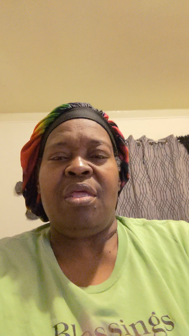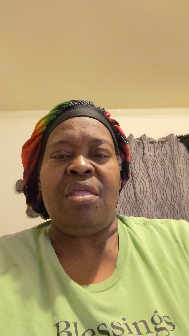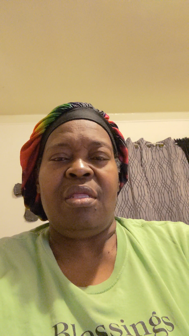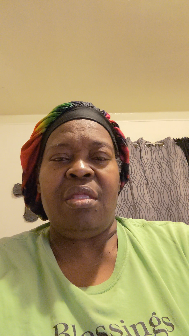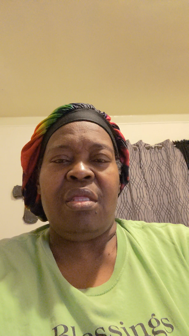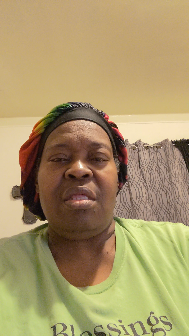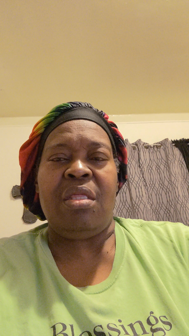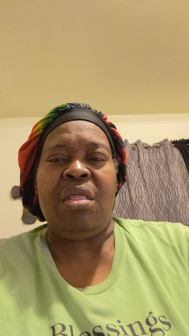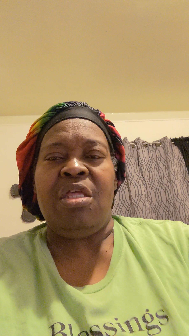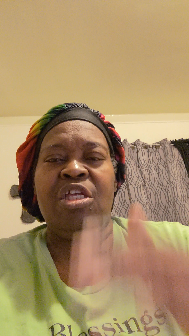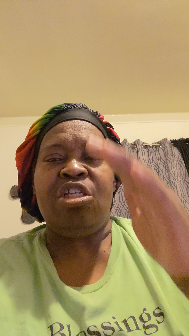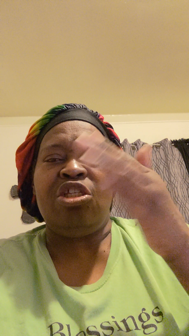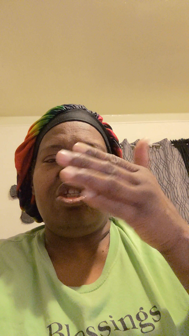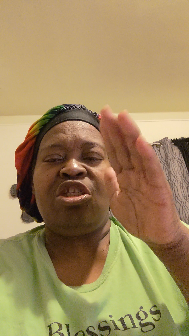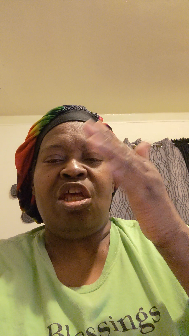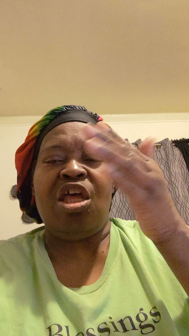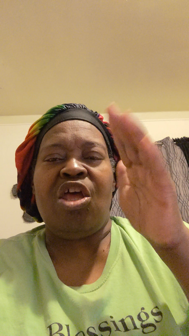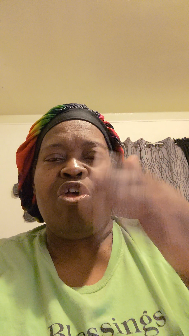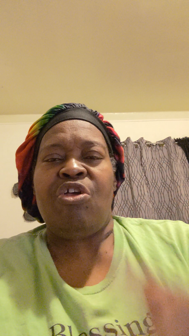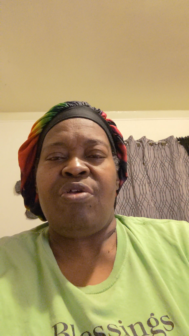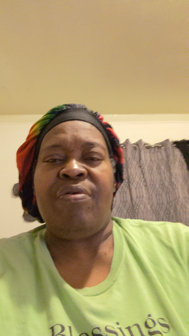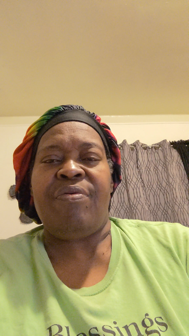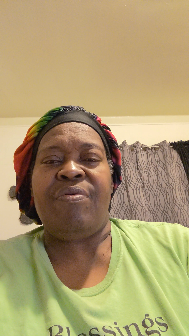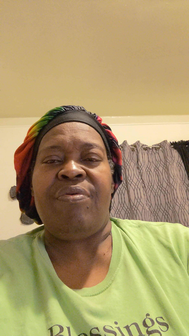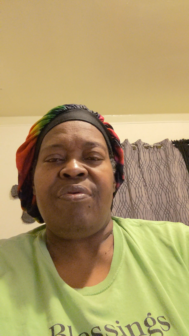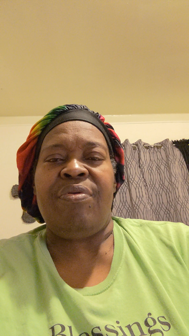share